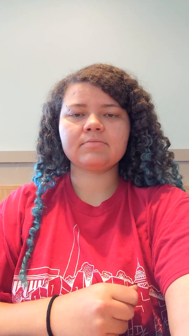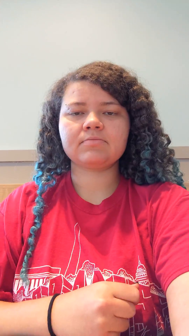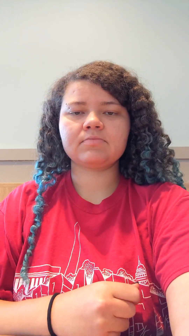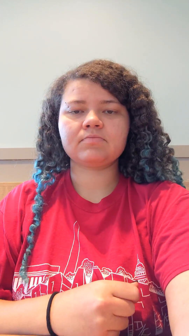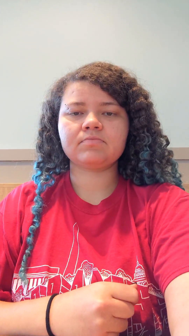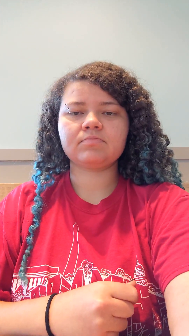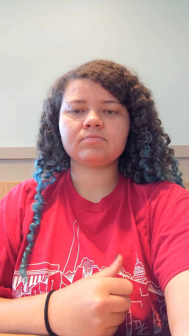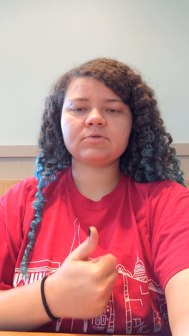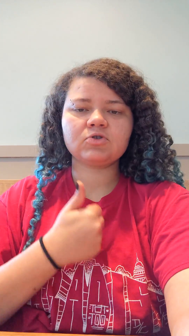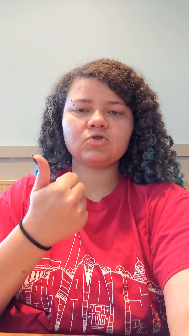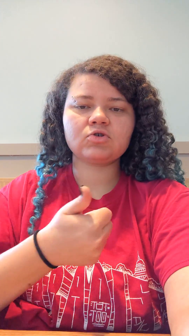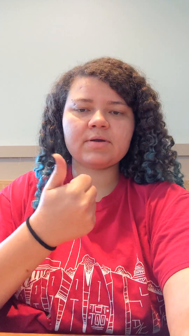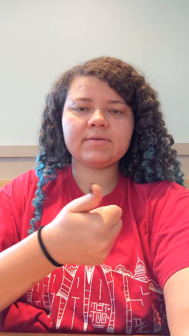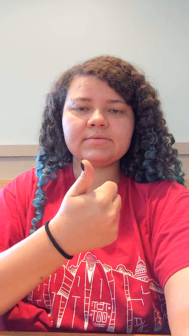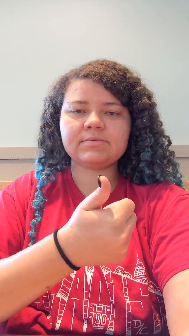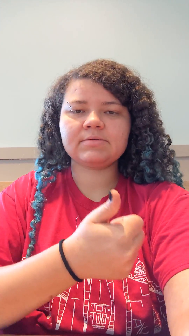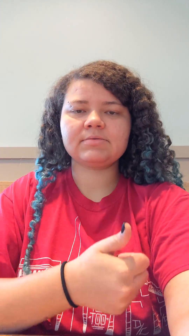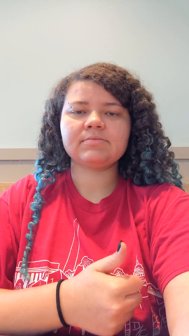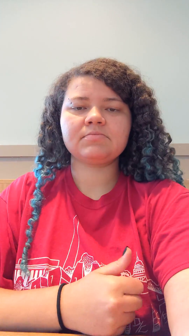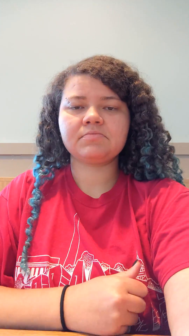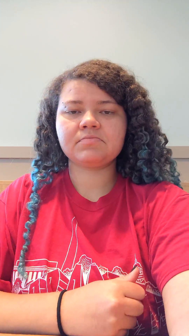chase